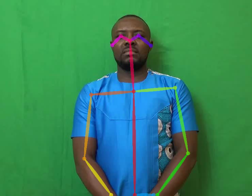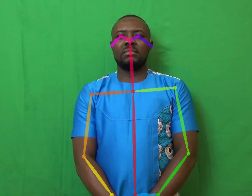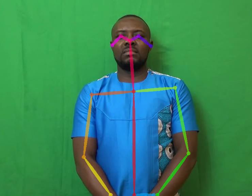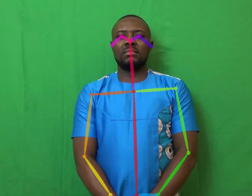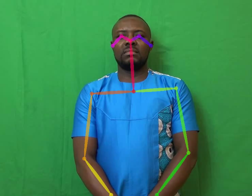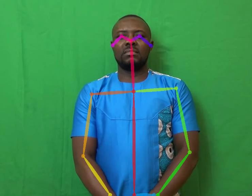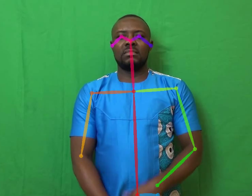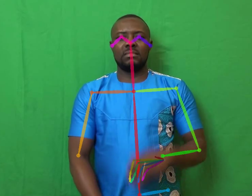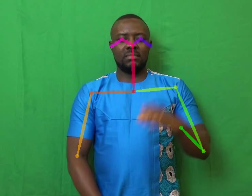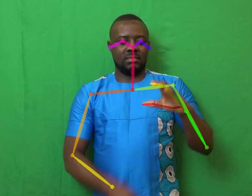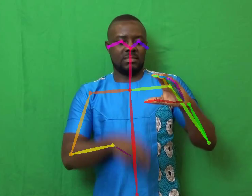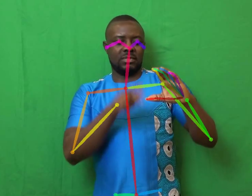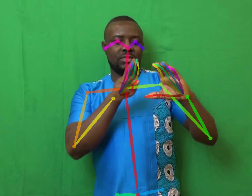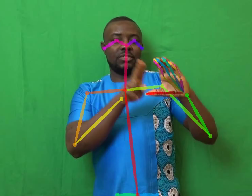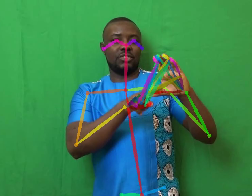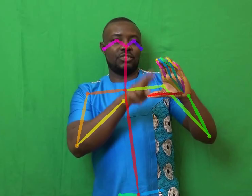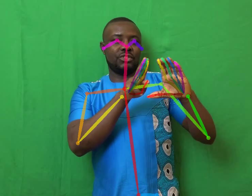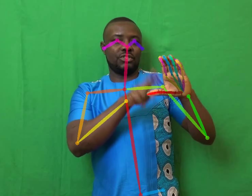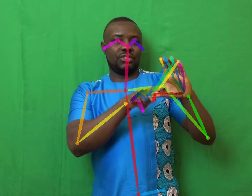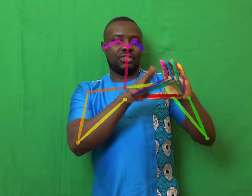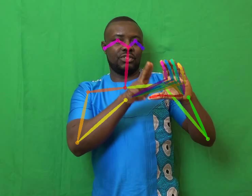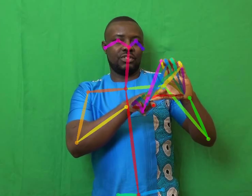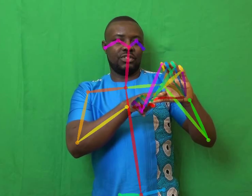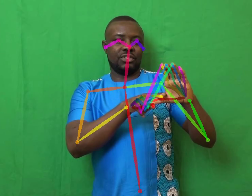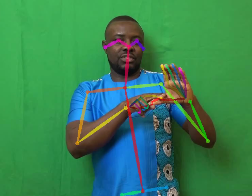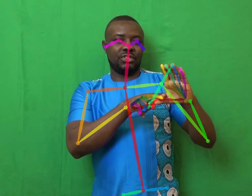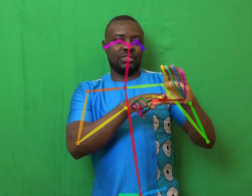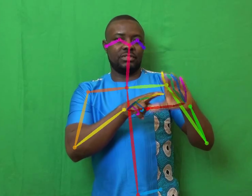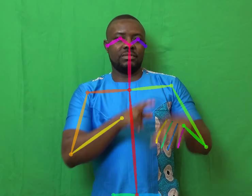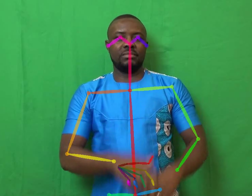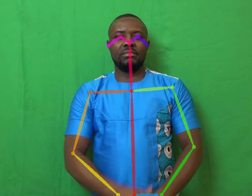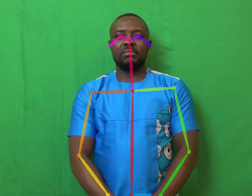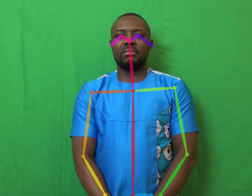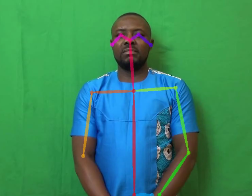chair